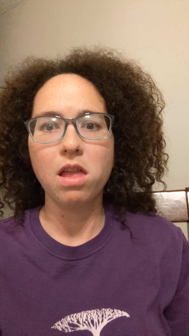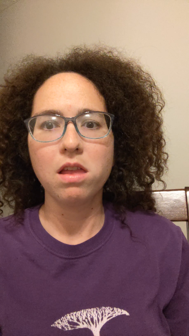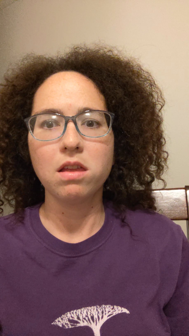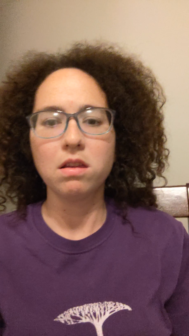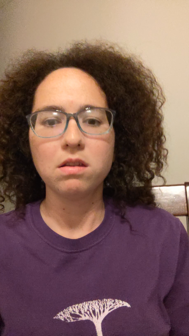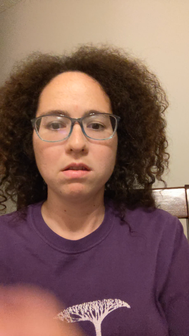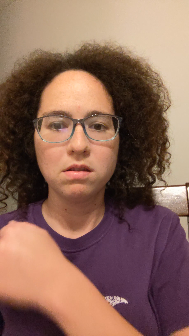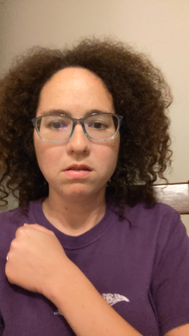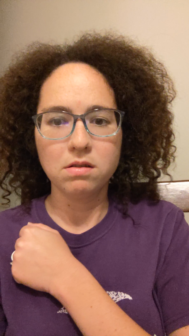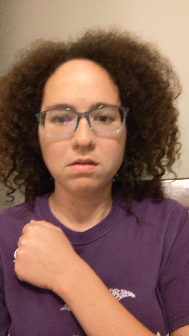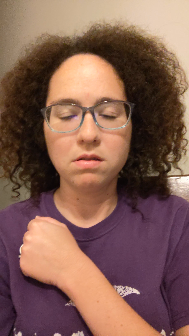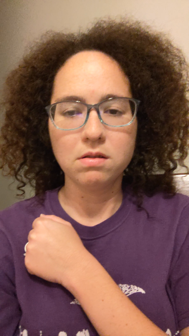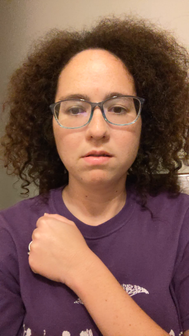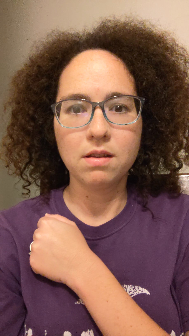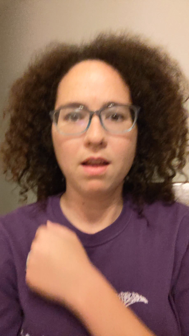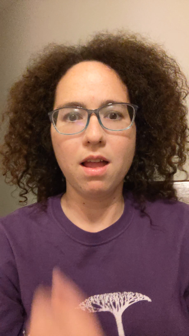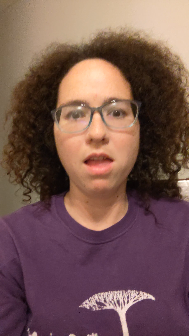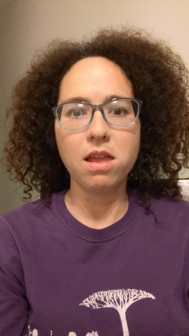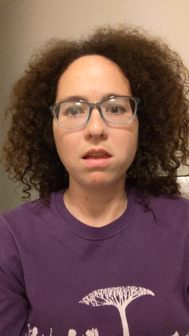hug